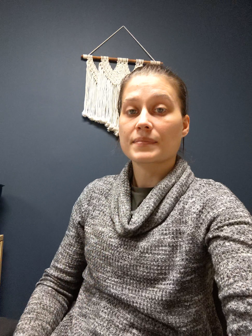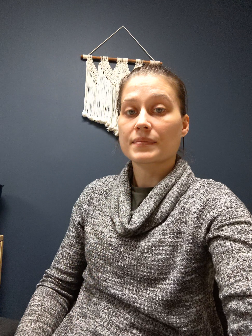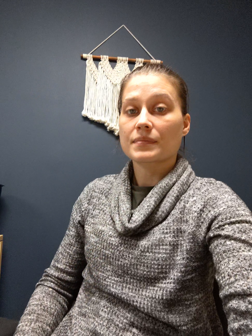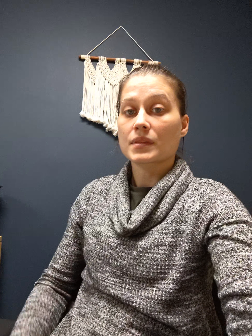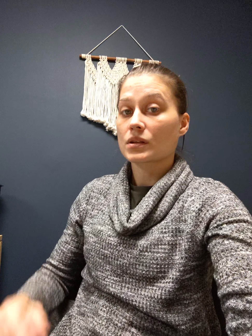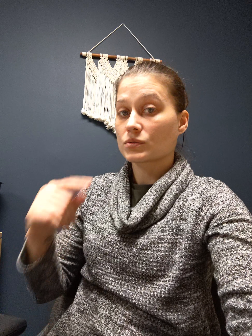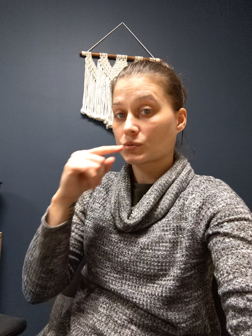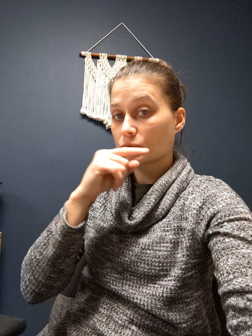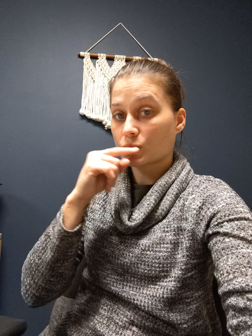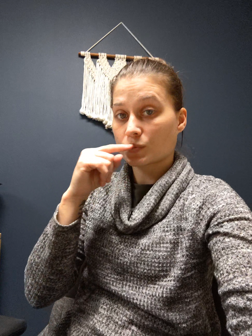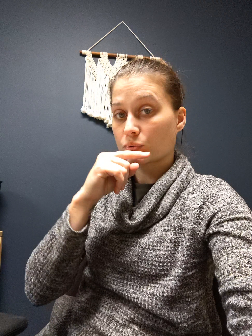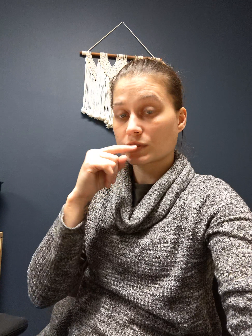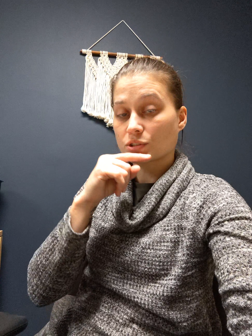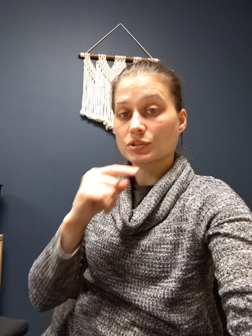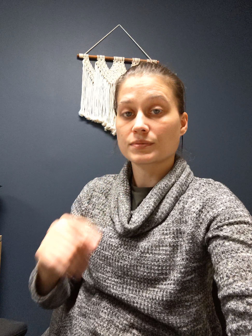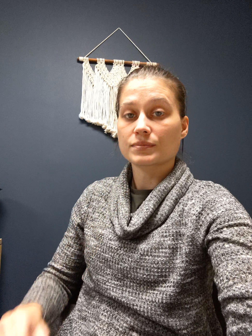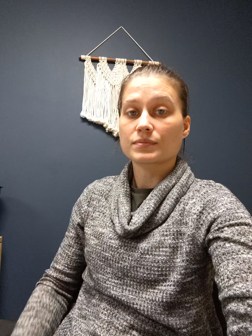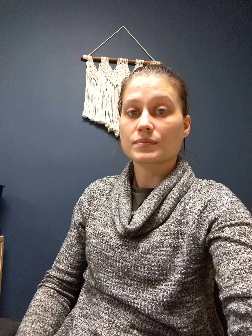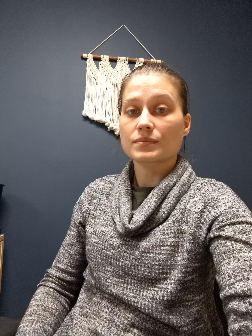toothbrush